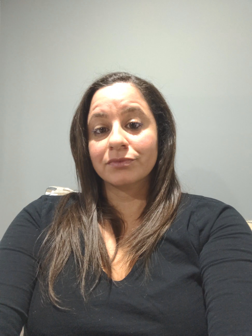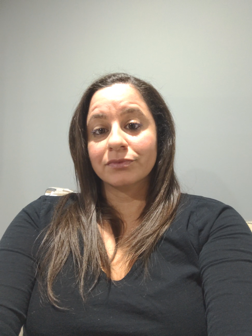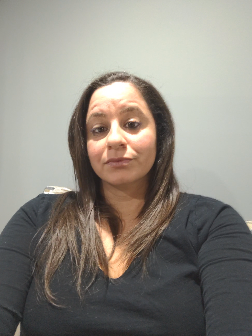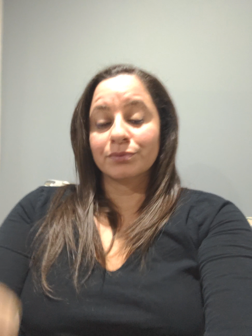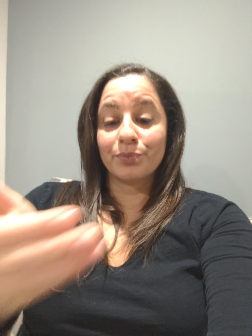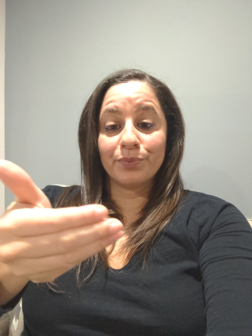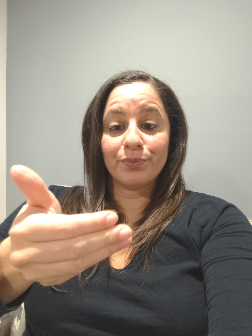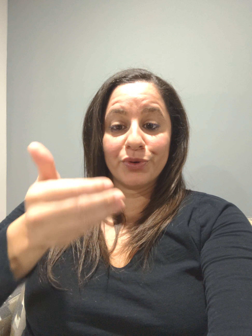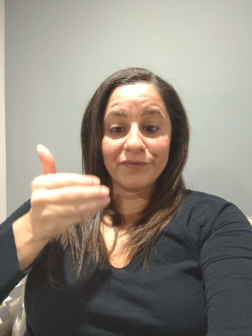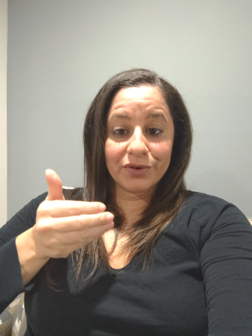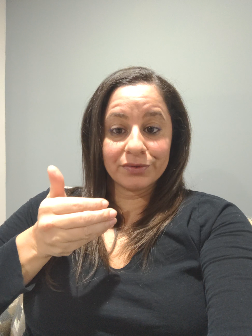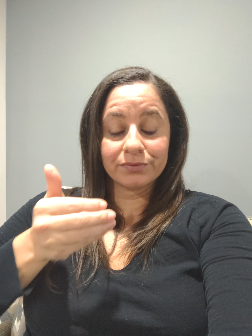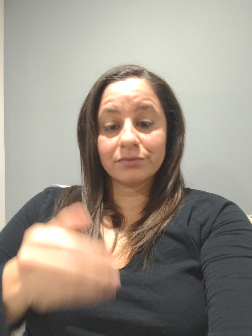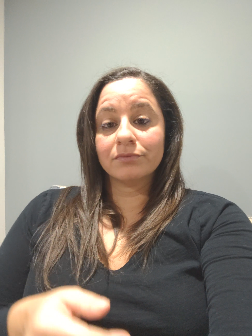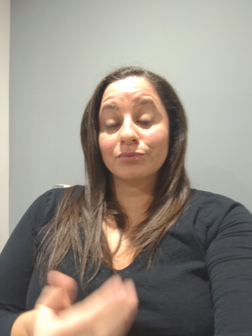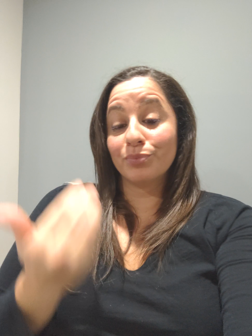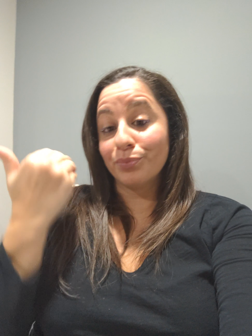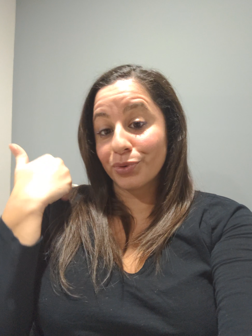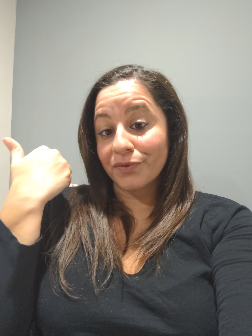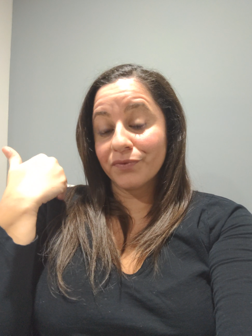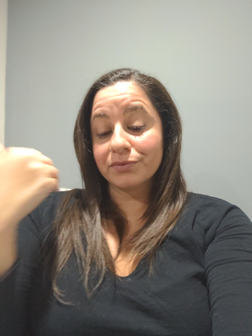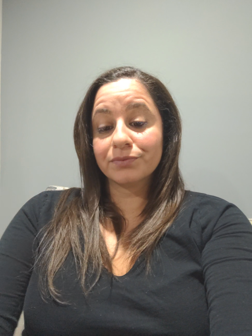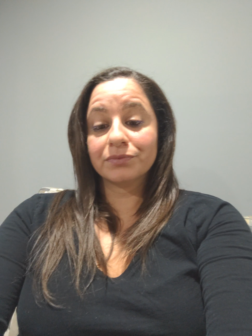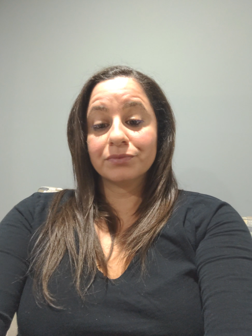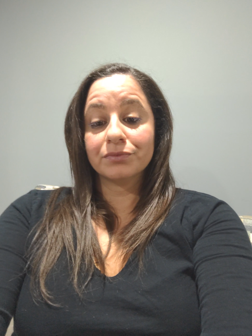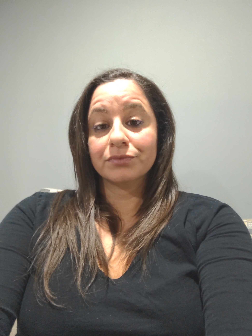before